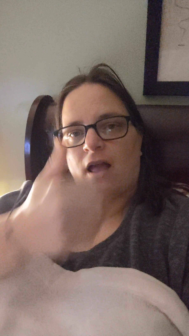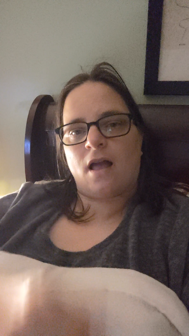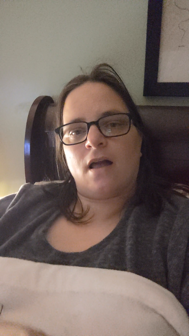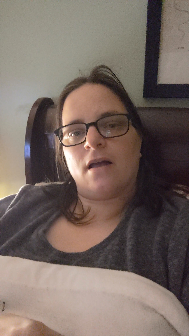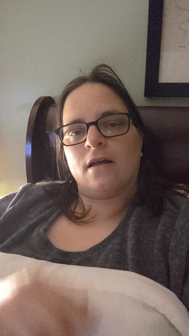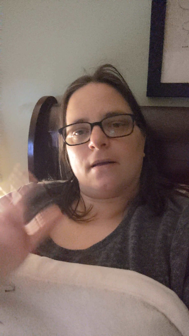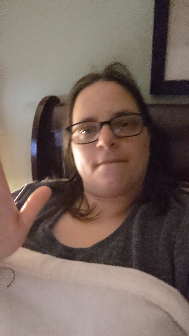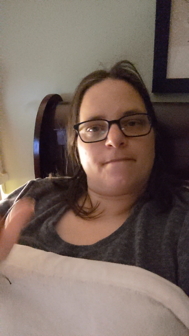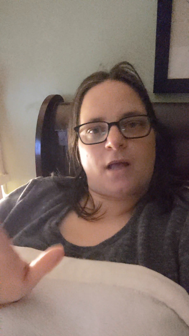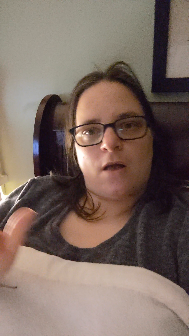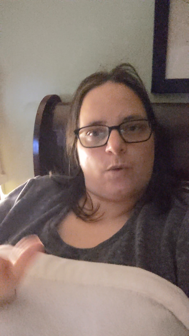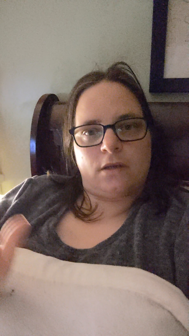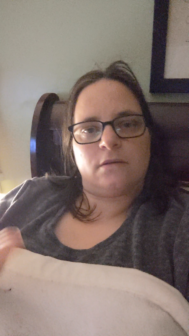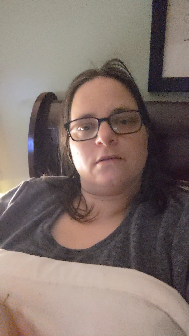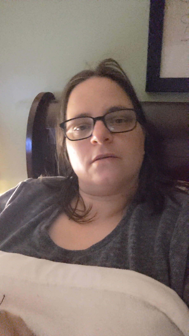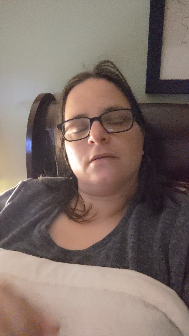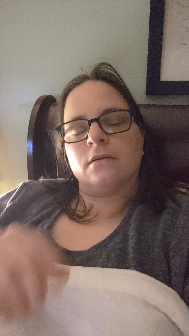penguin